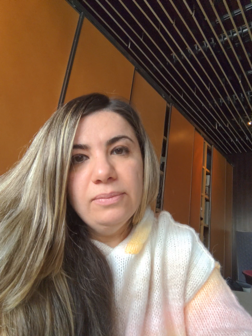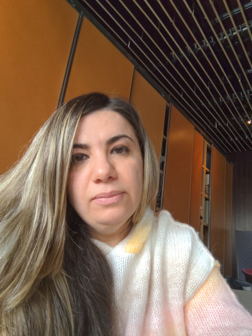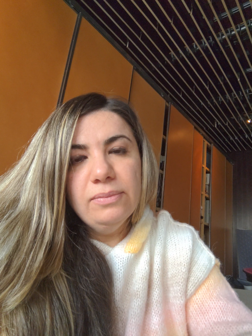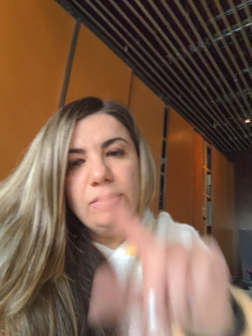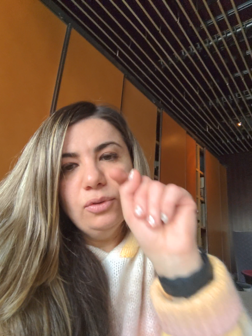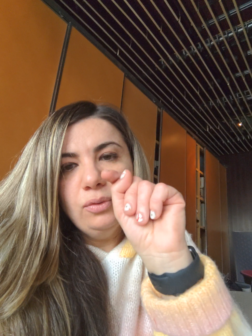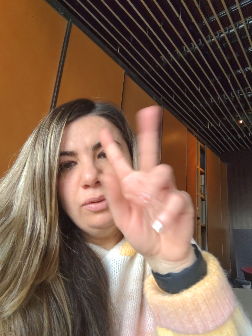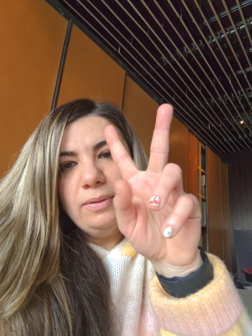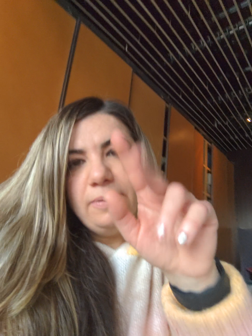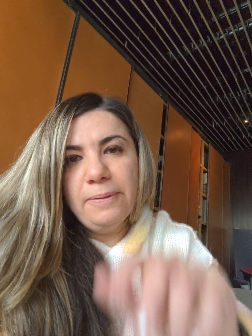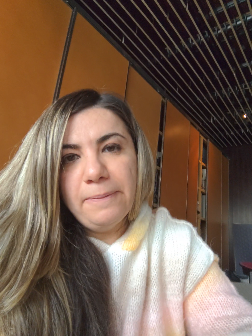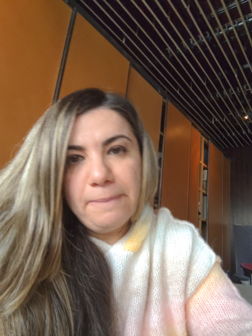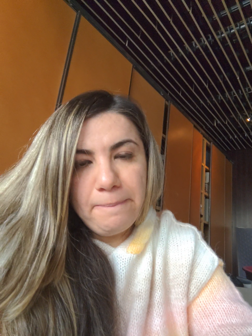TV